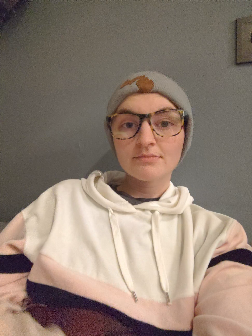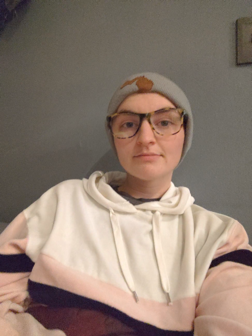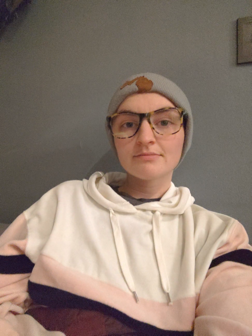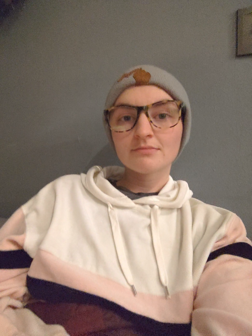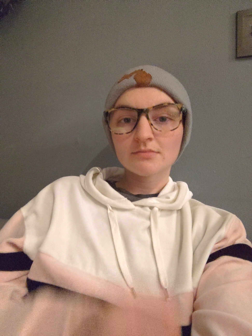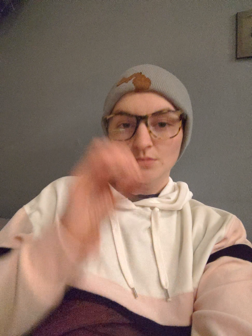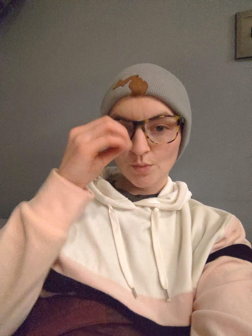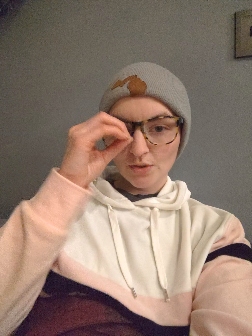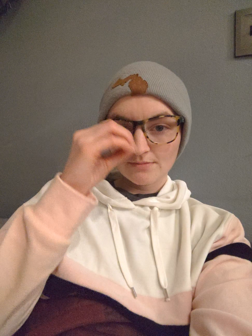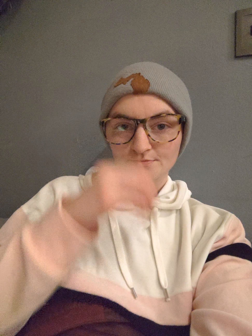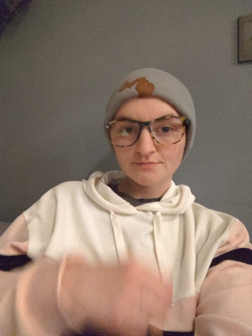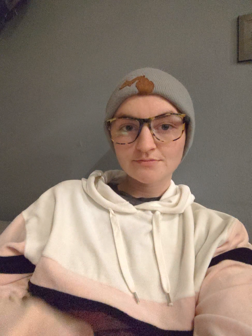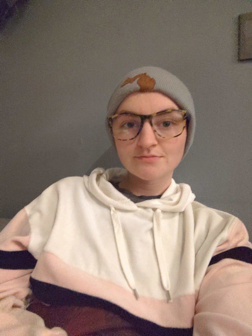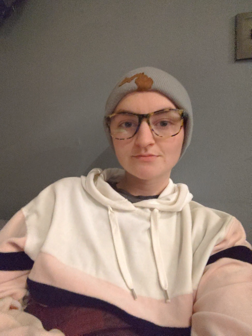owl